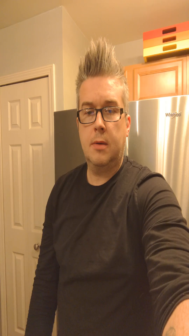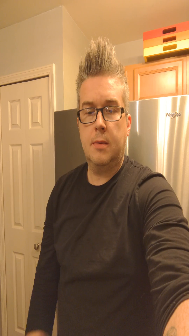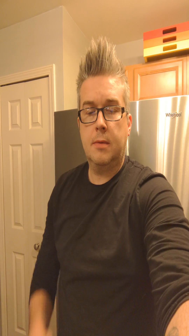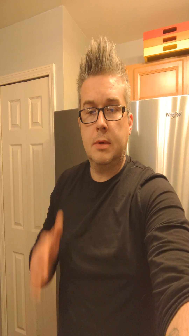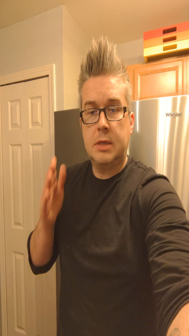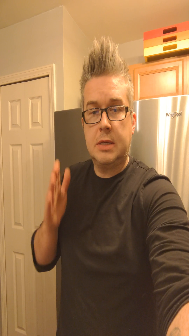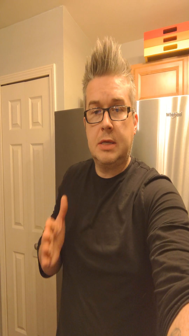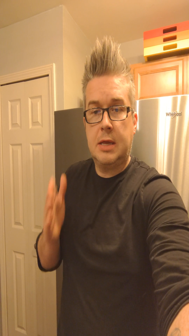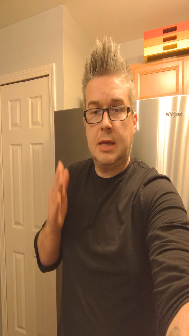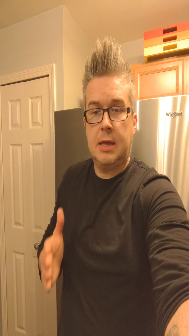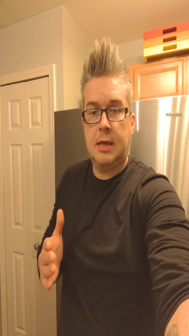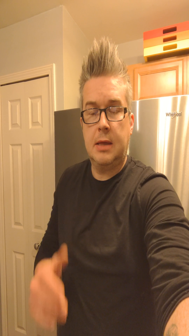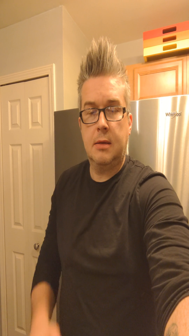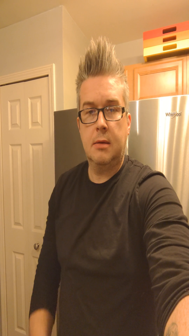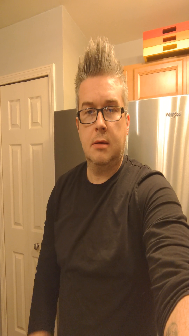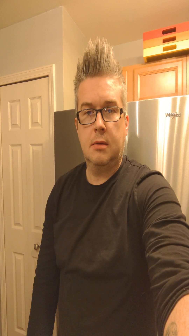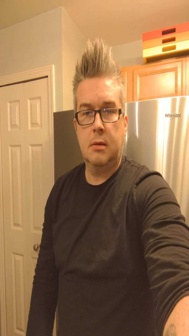beside